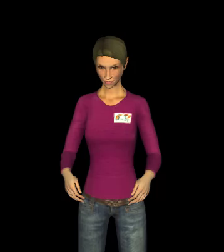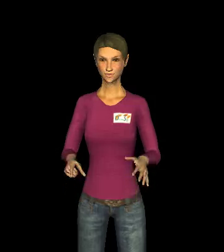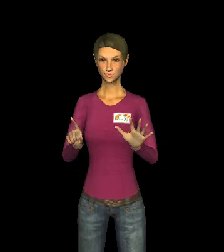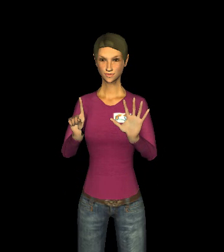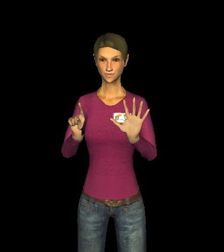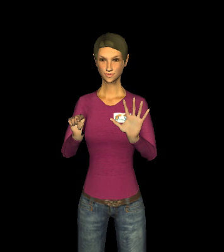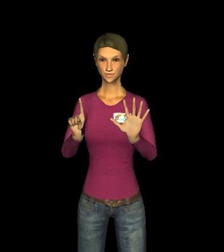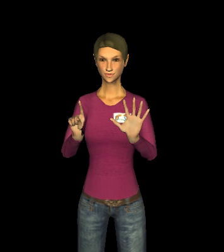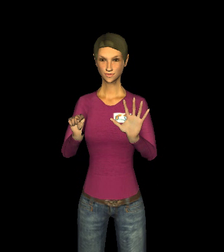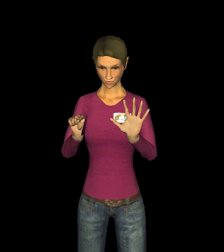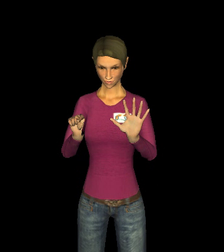70